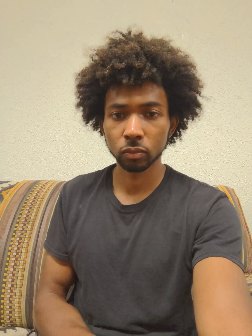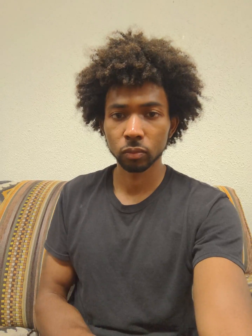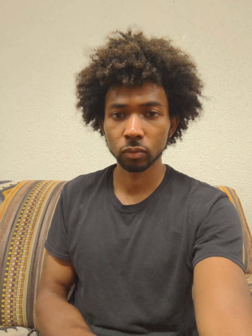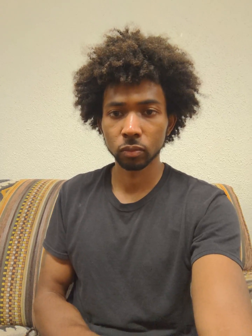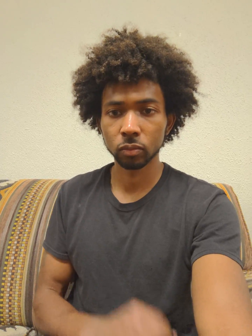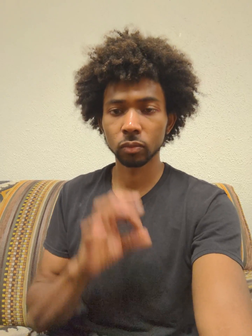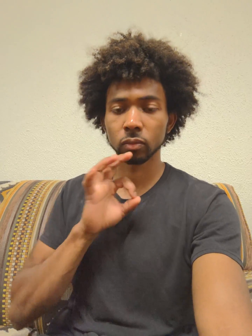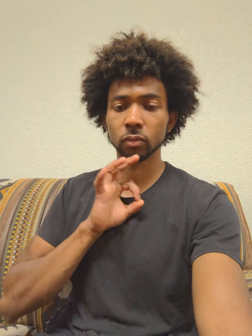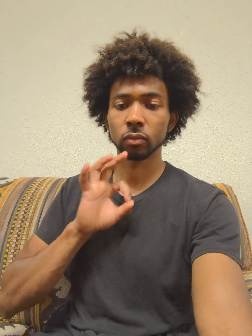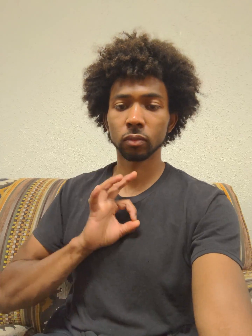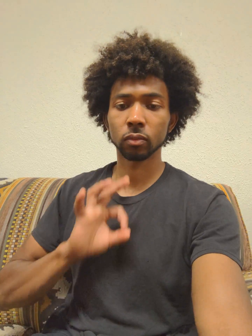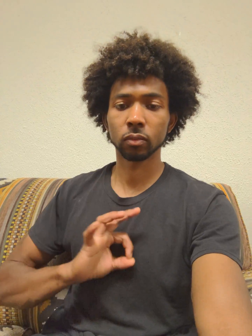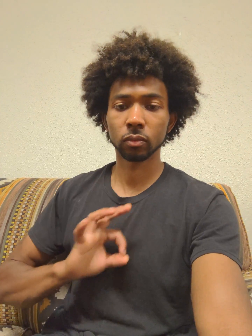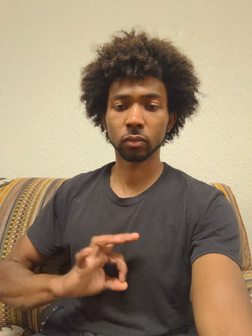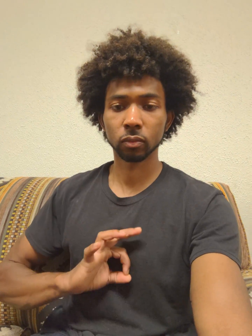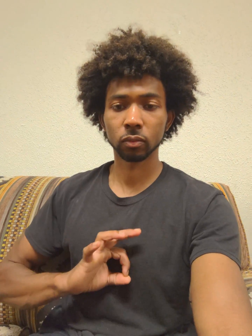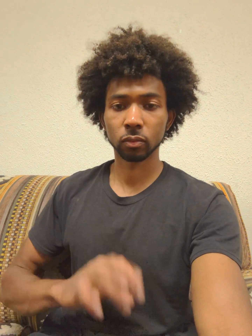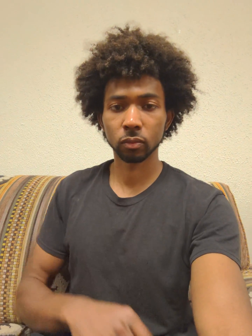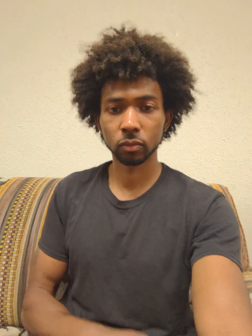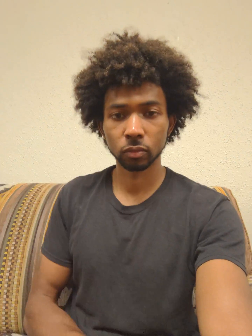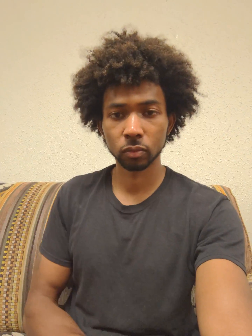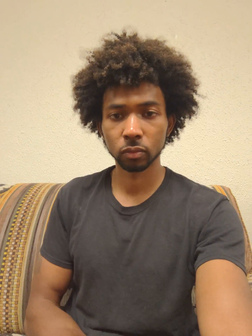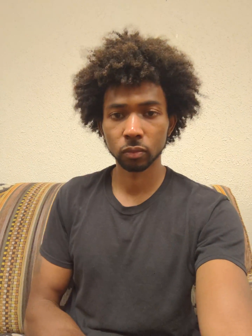button